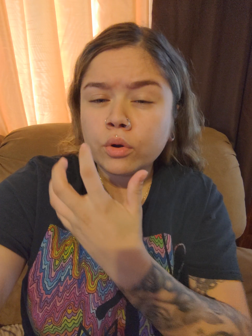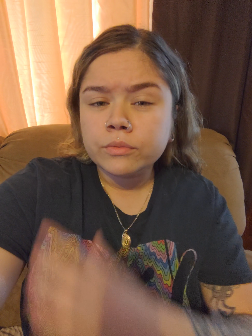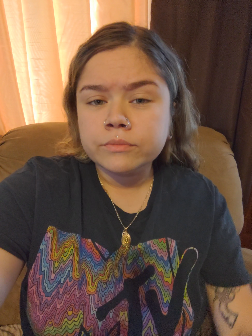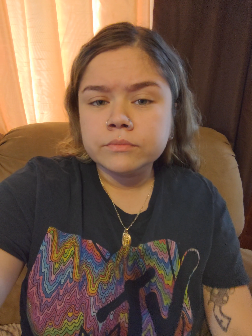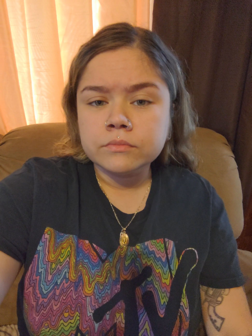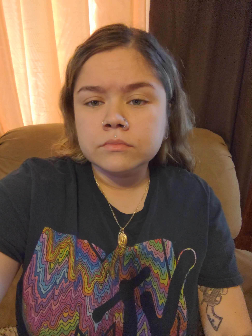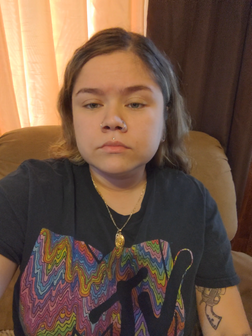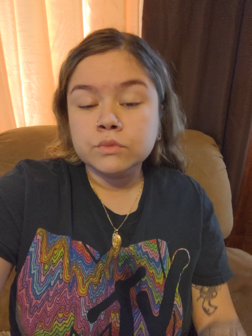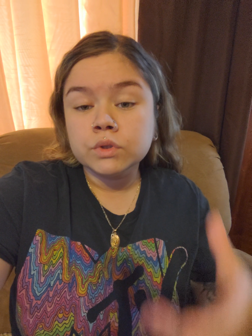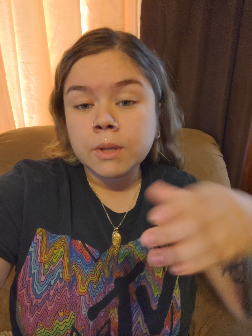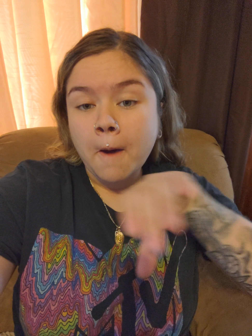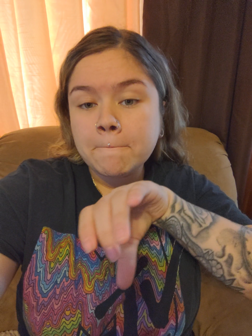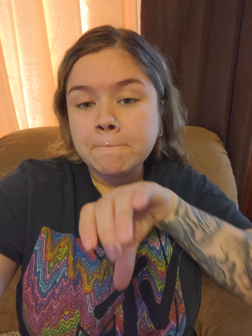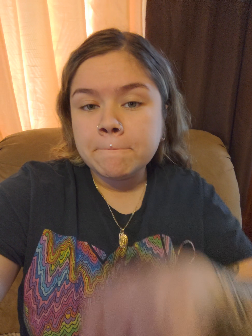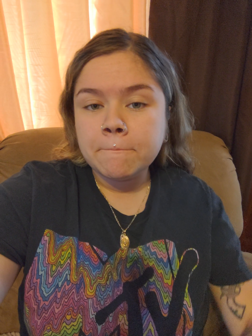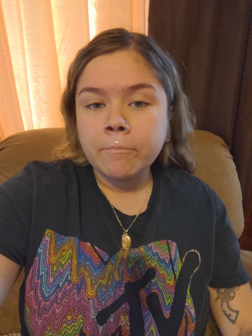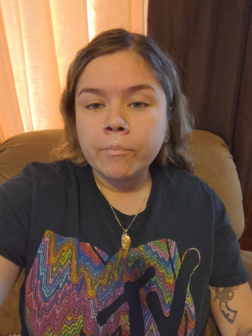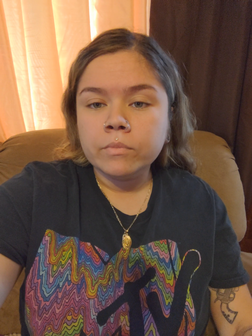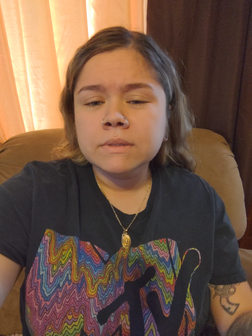dump